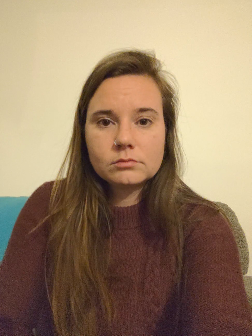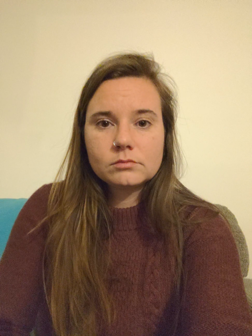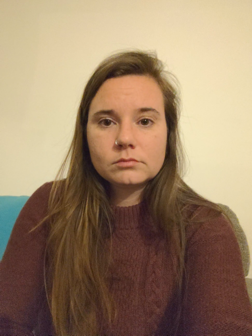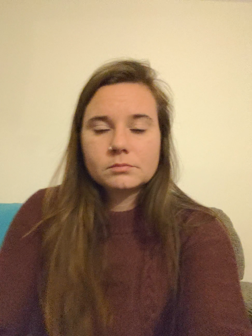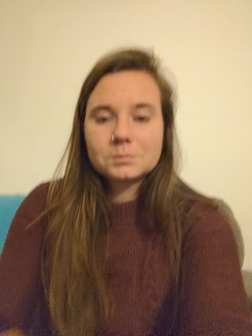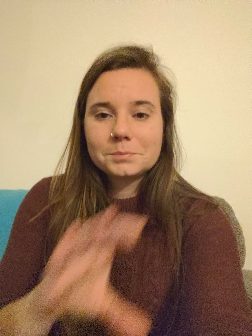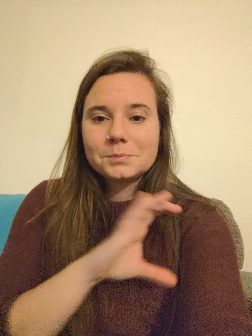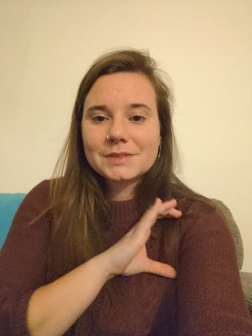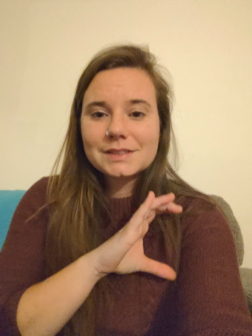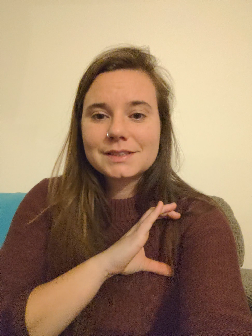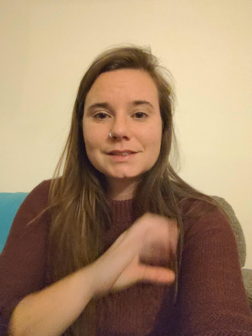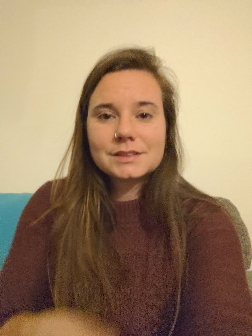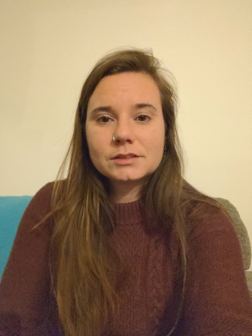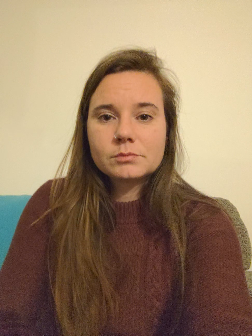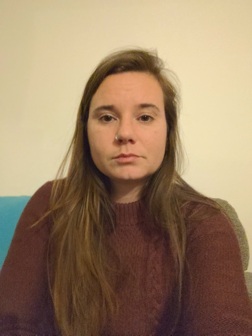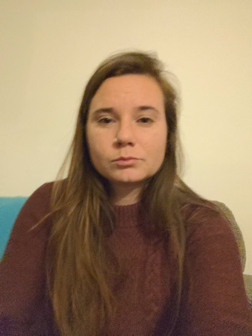police